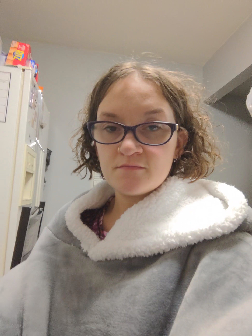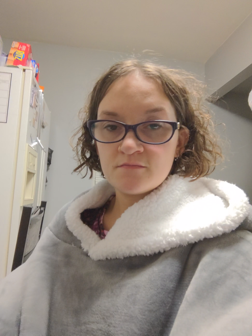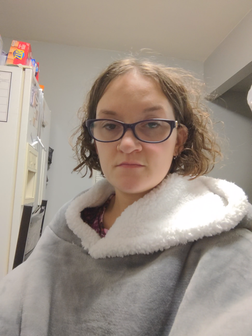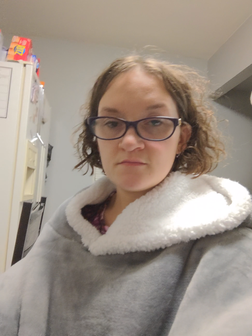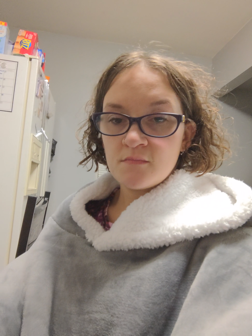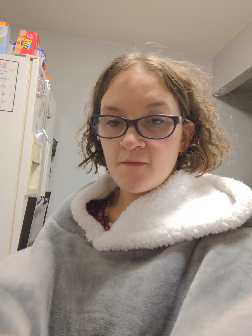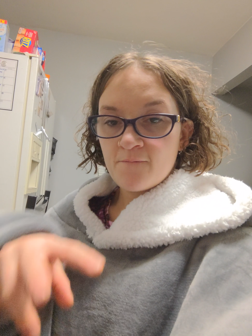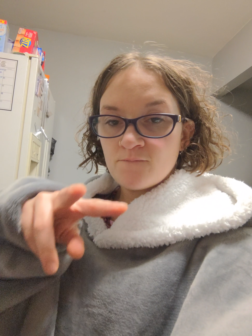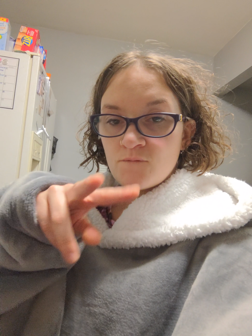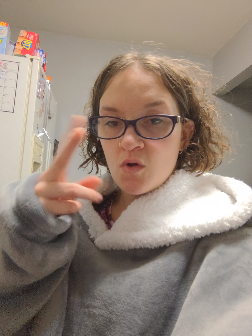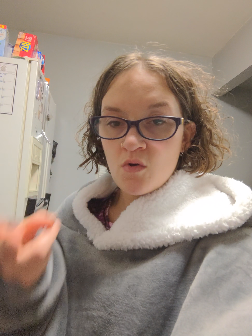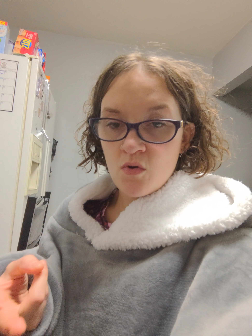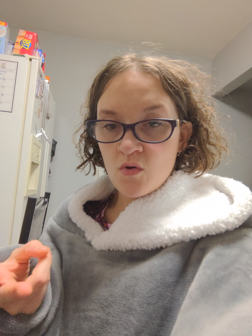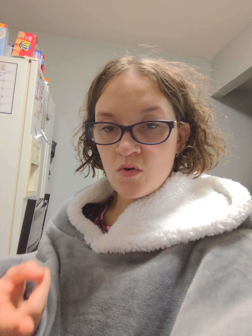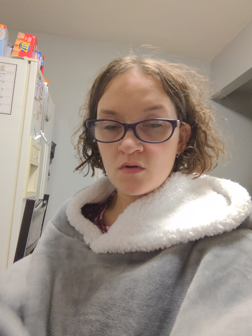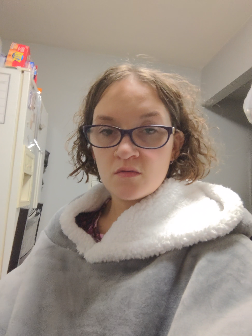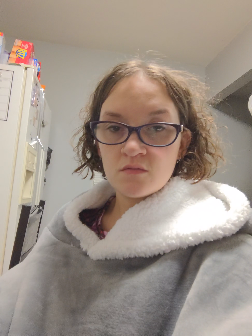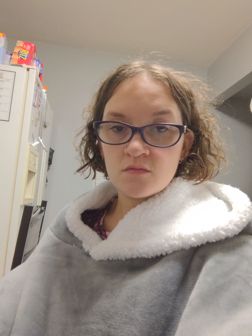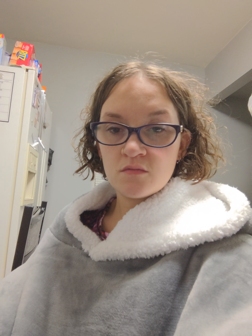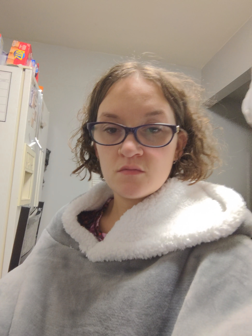fall